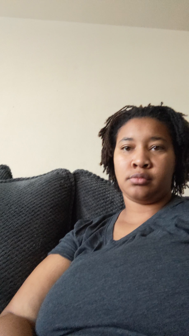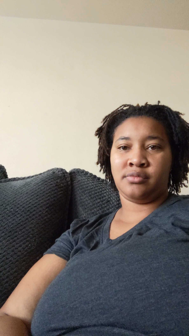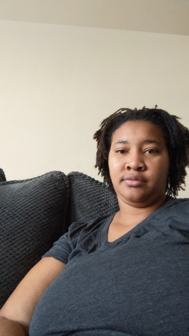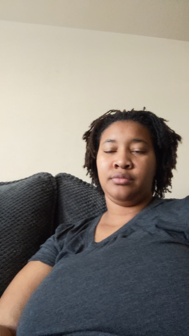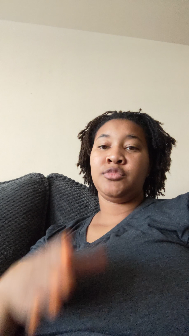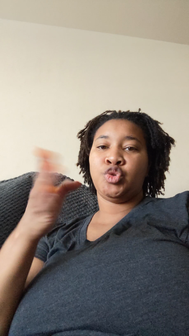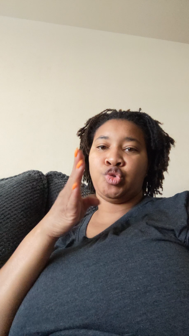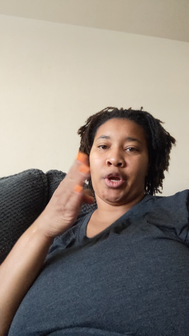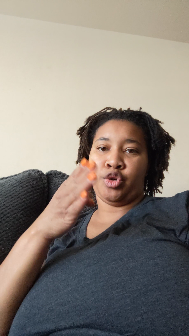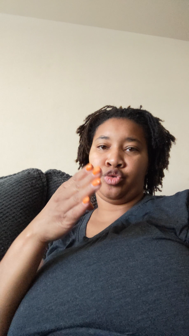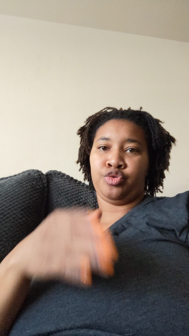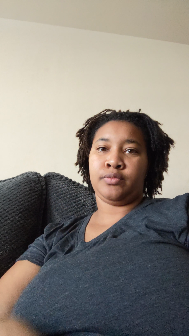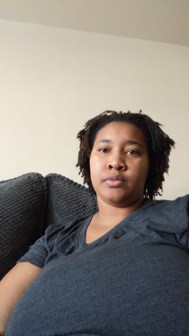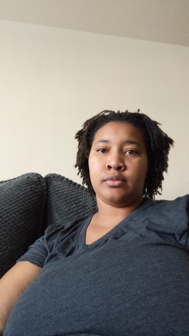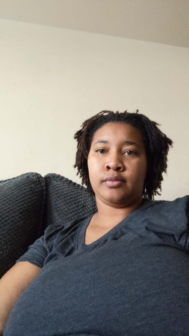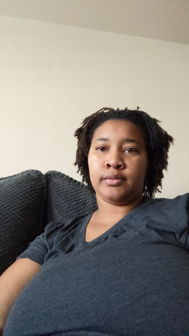share